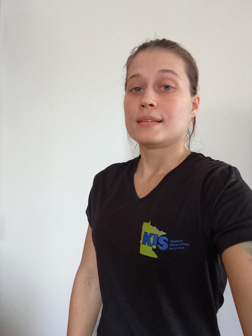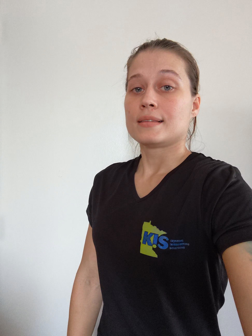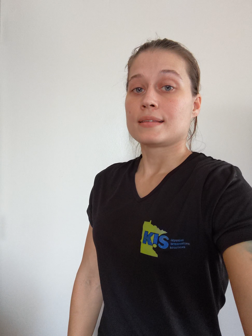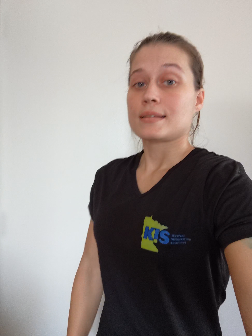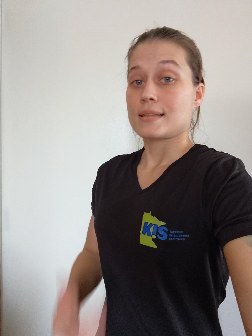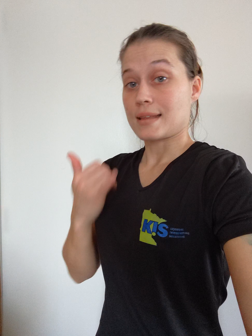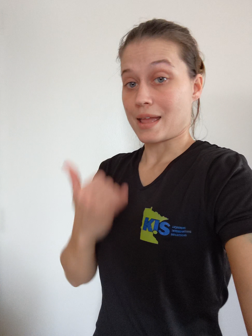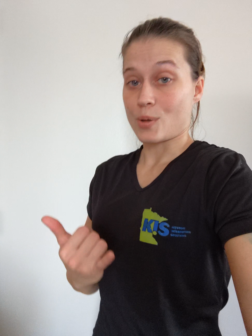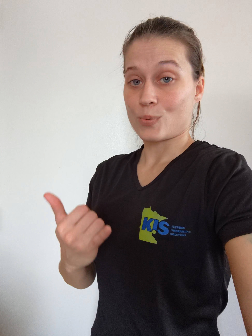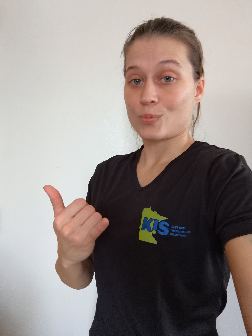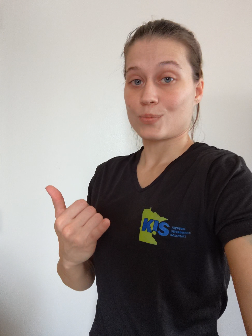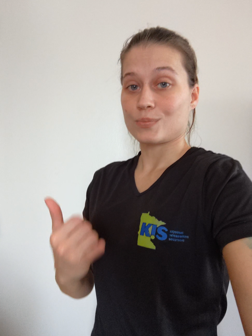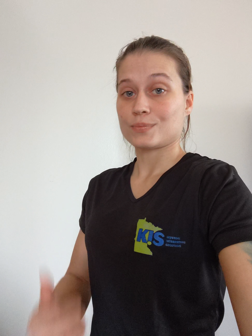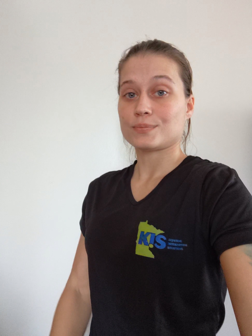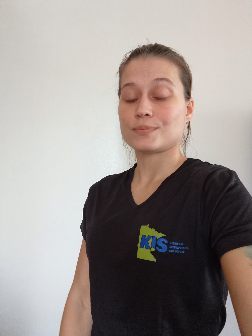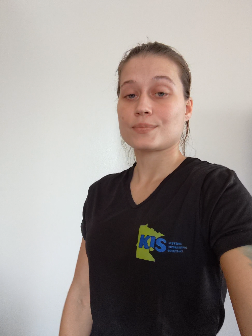now